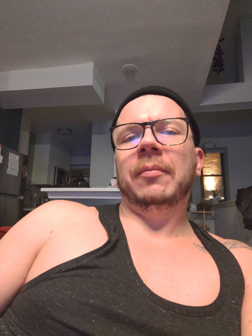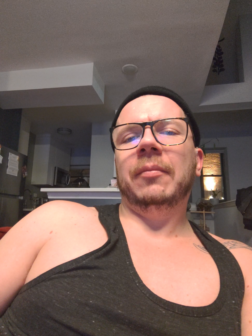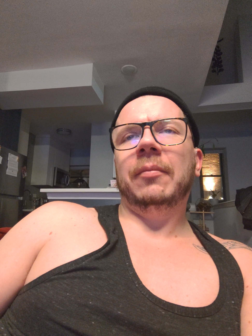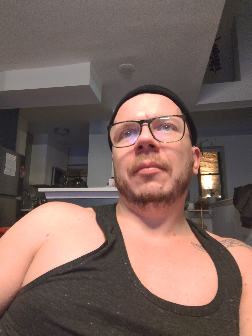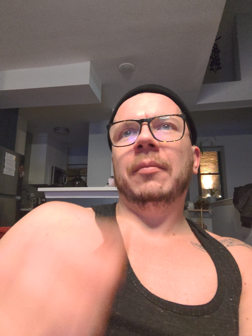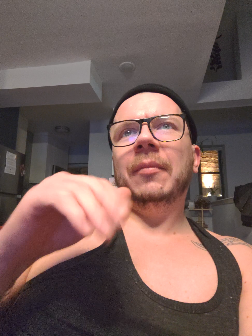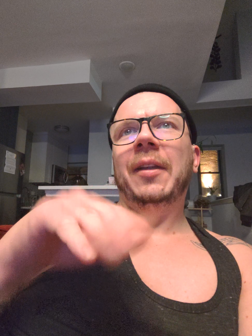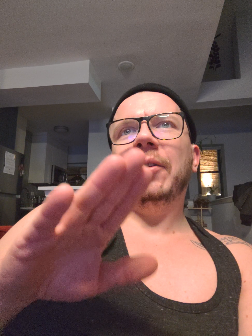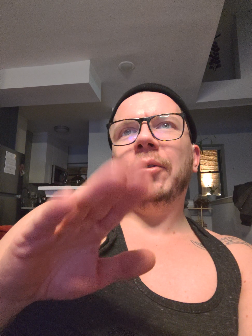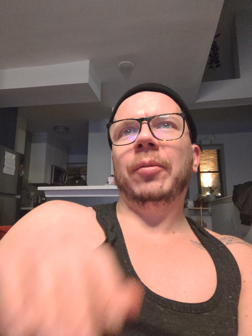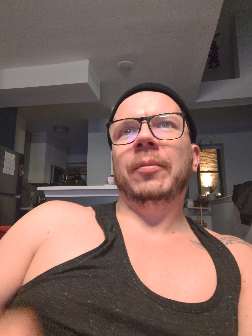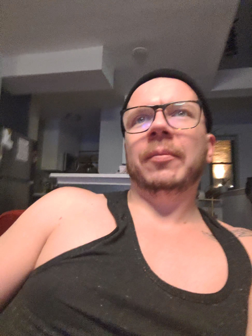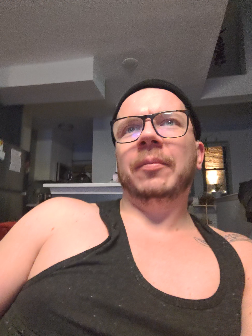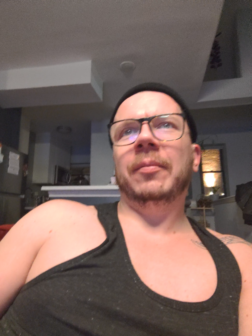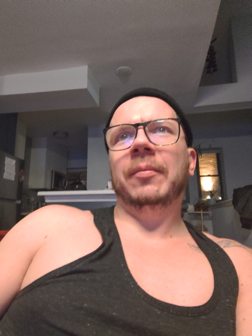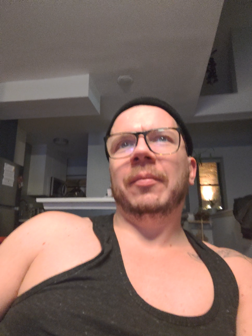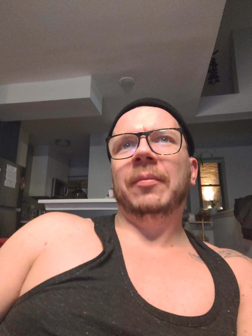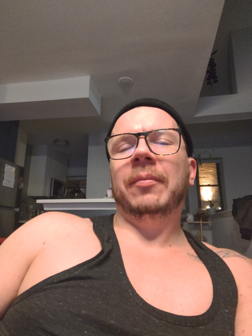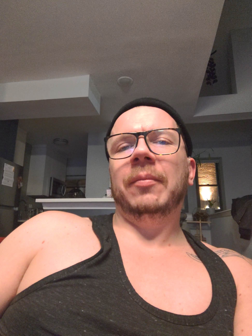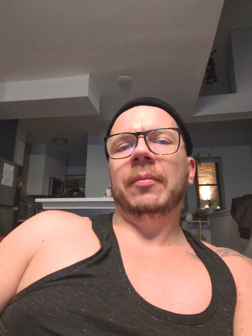into